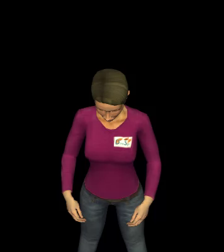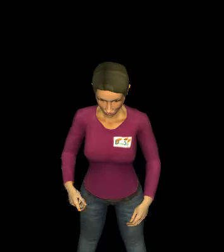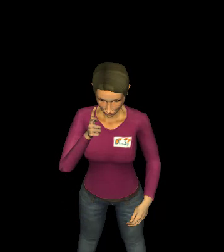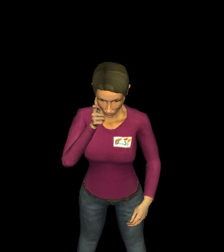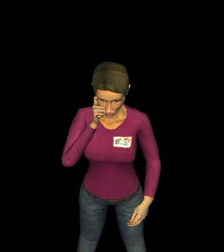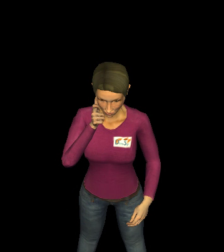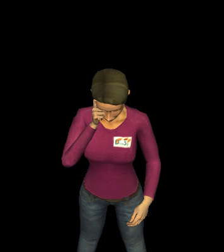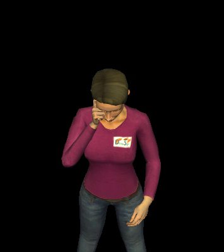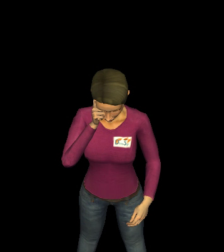بشرة